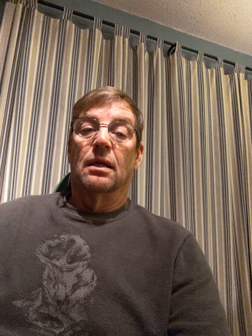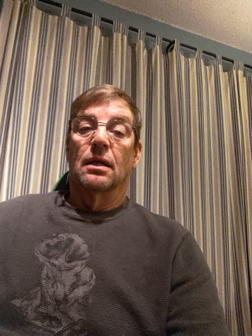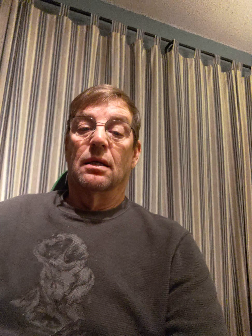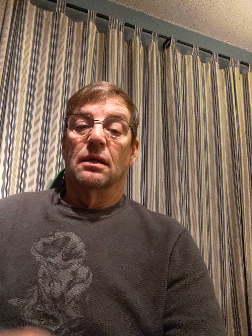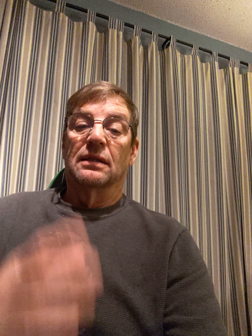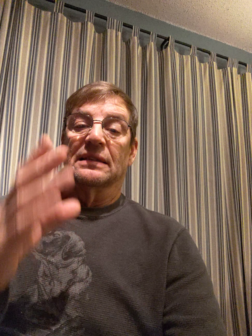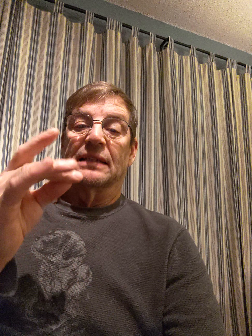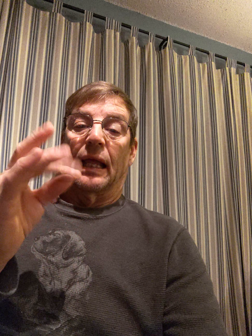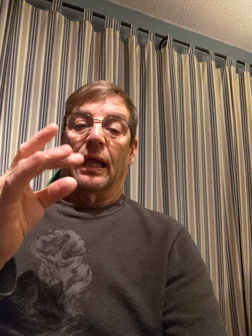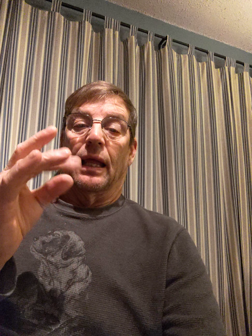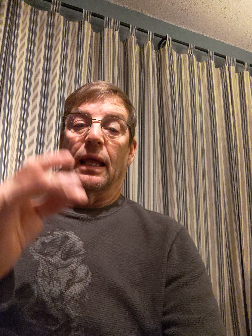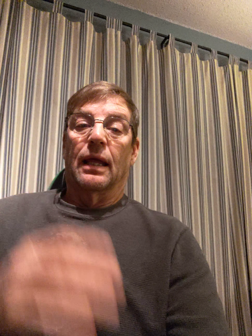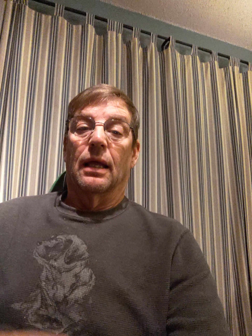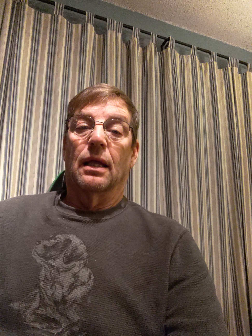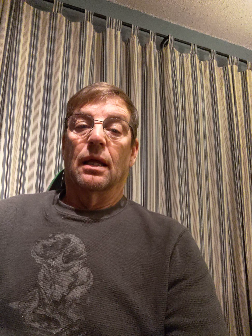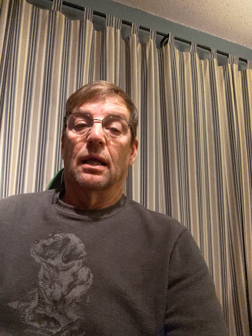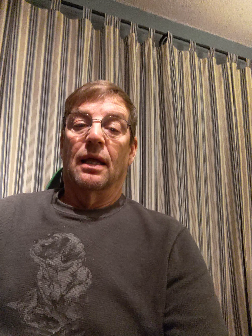sticky